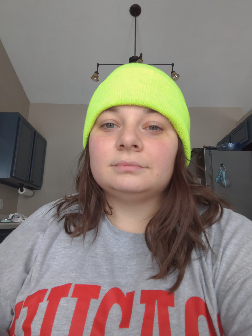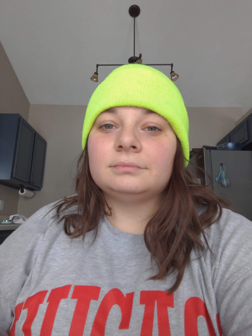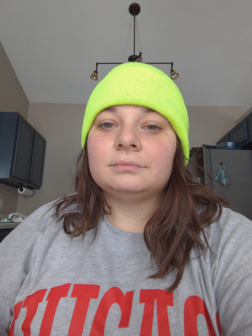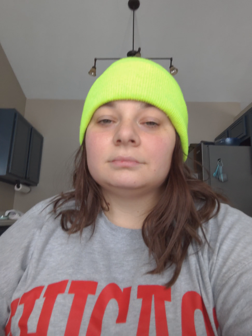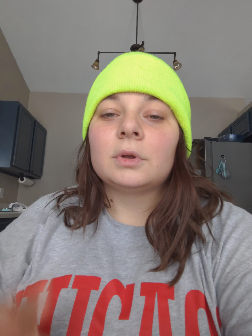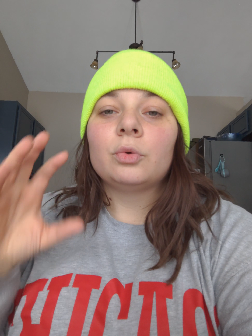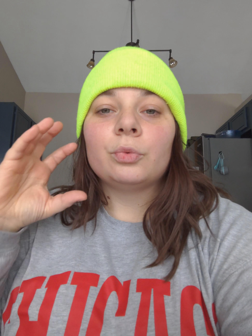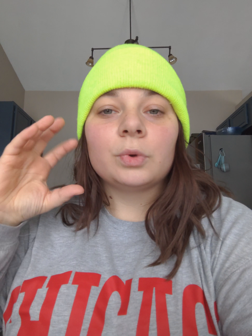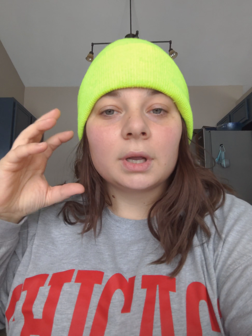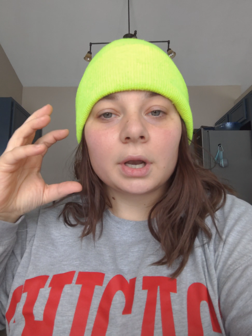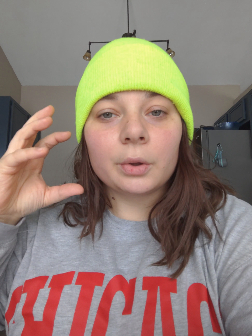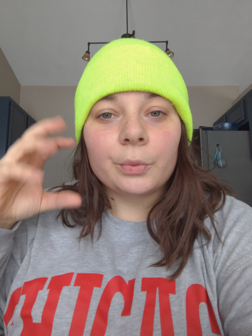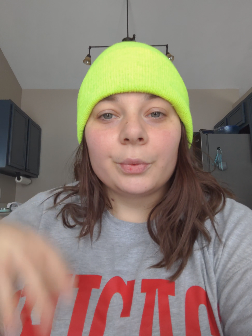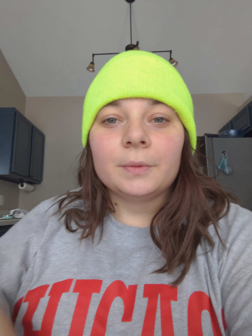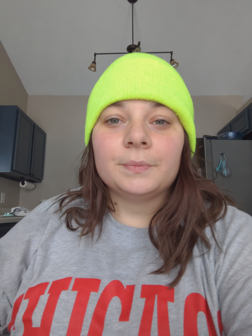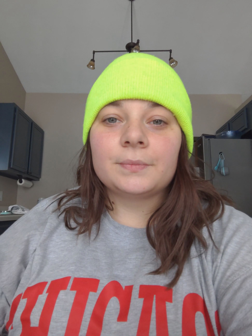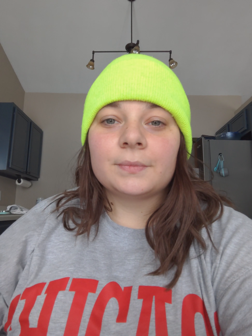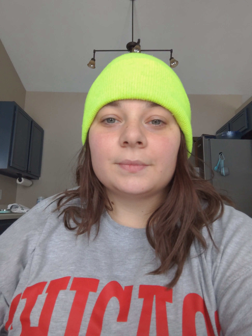radio